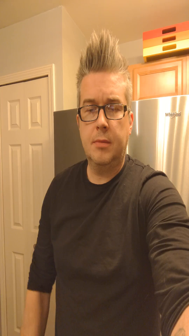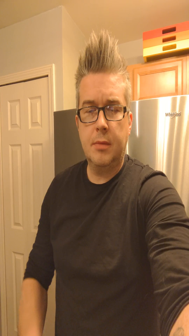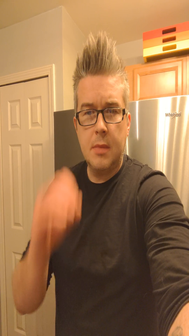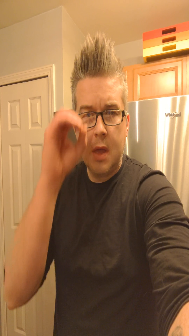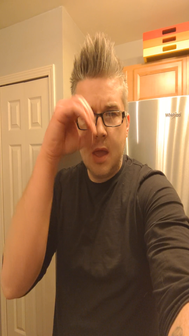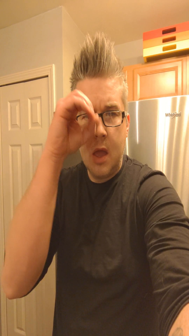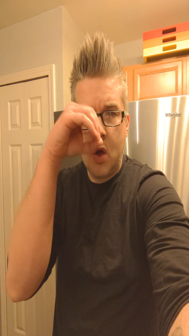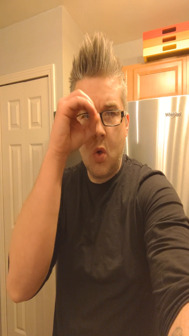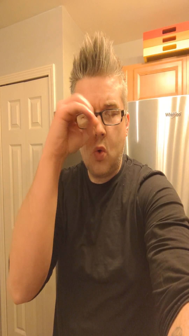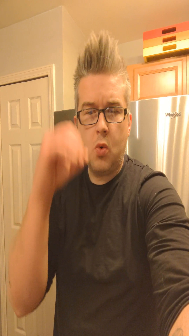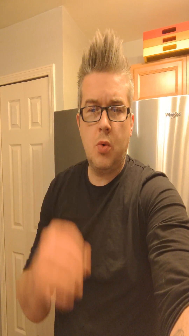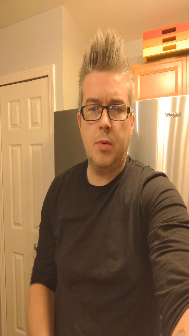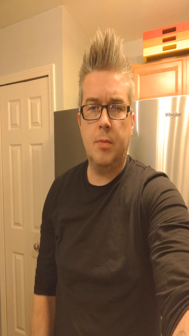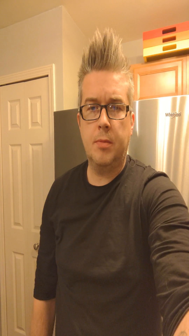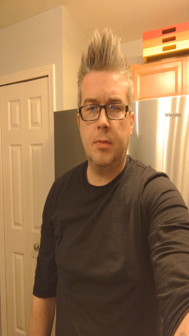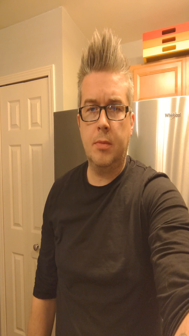owl